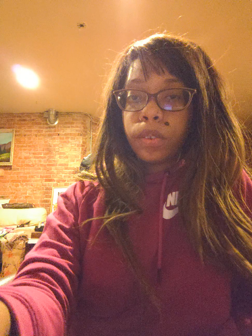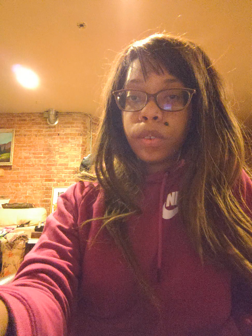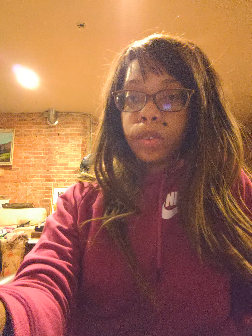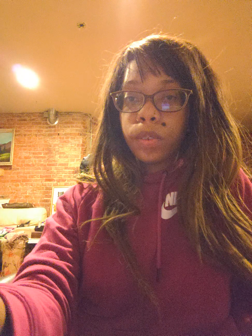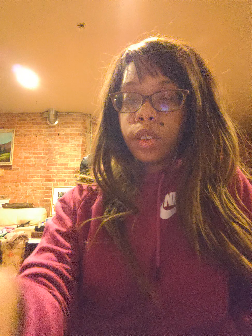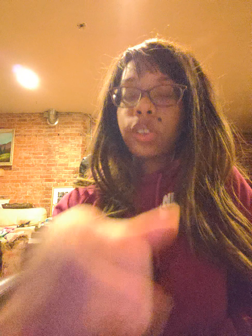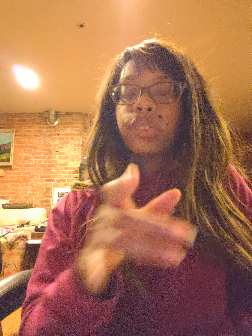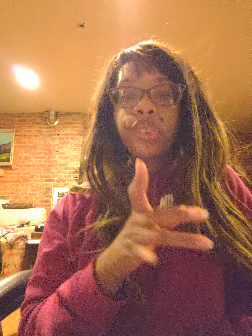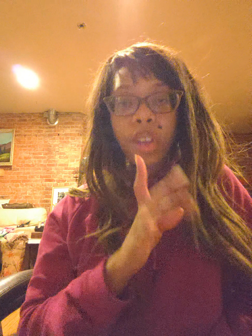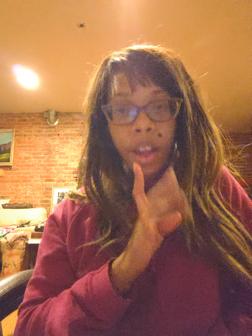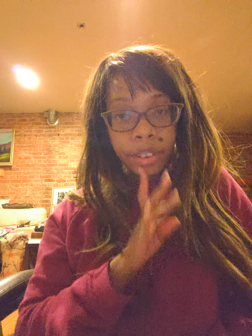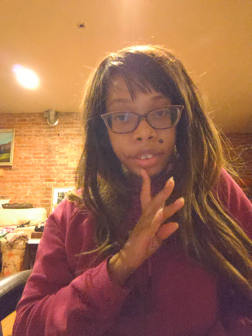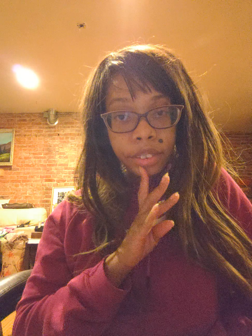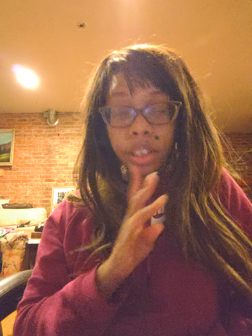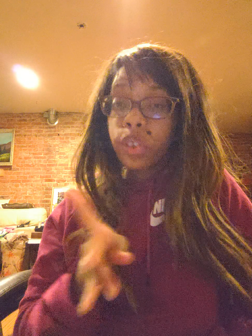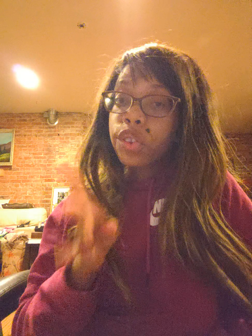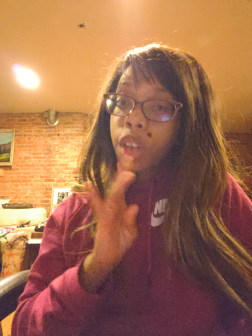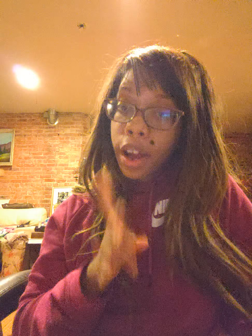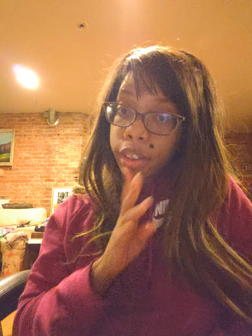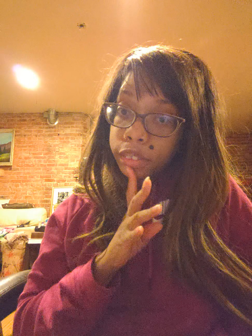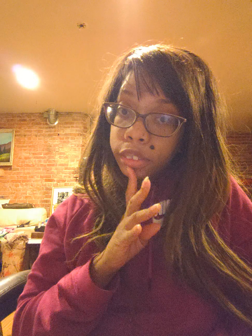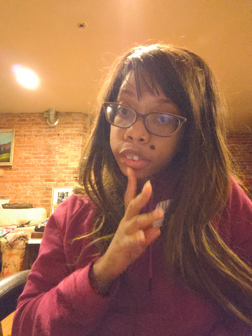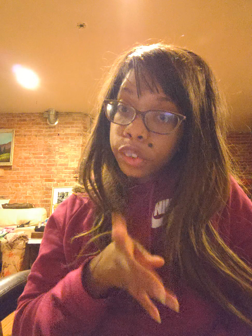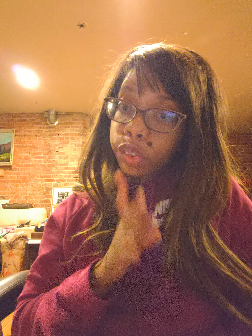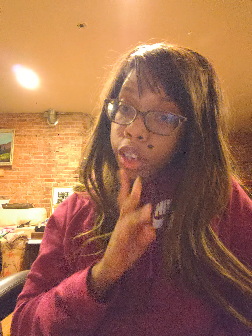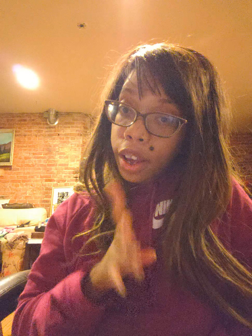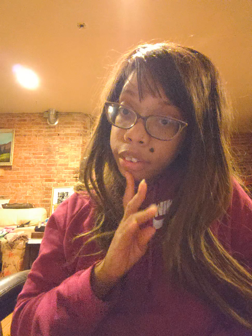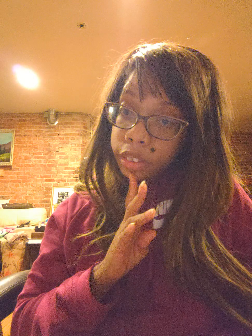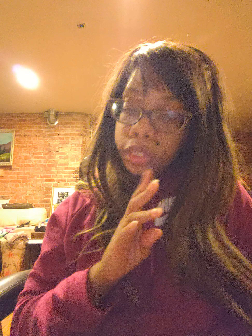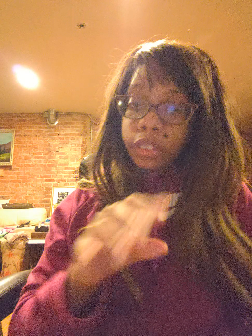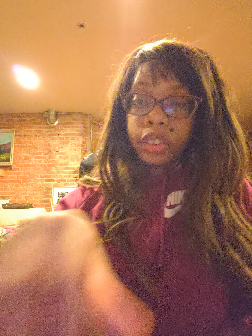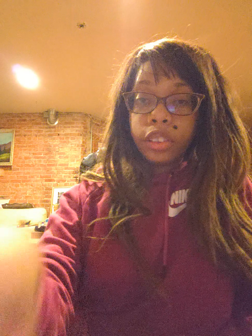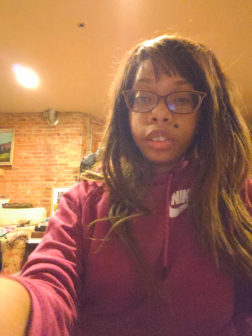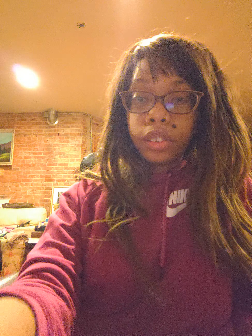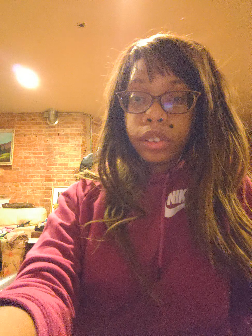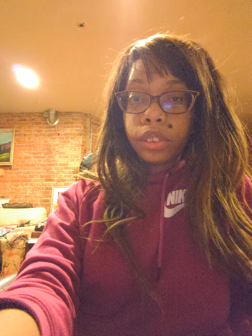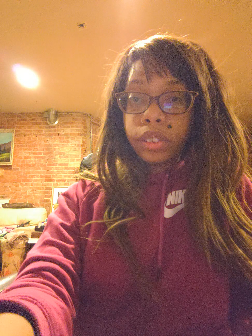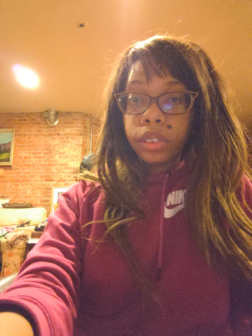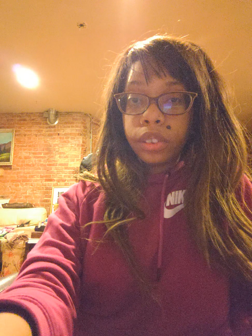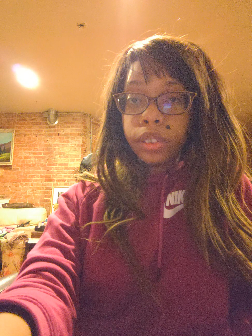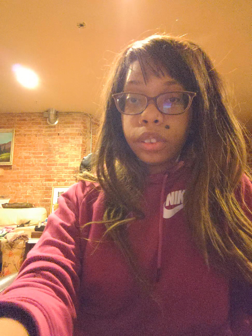talk